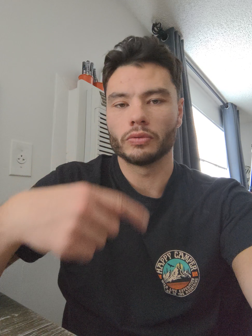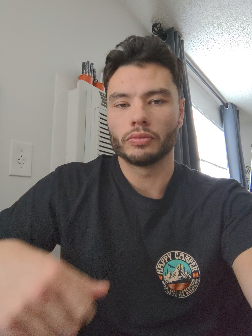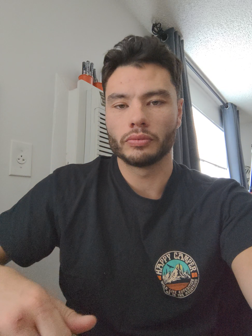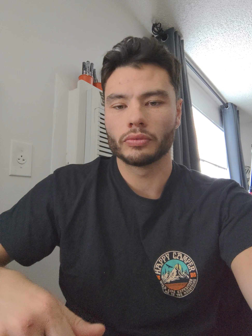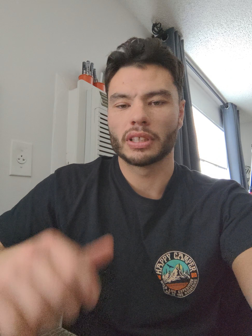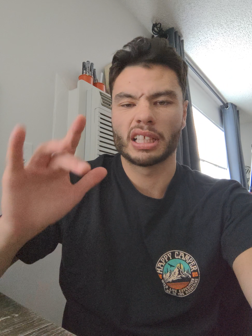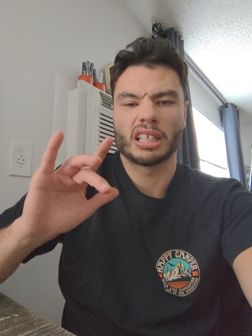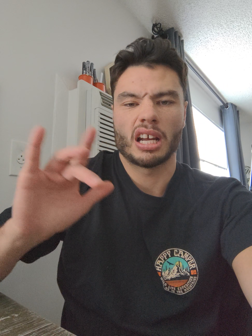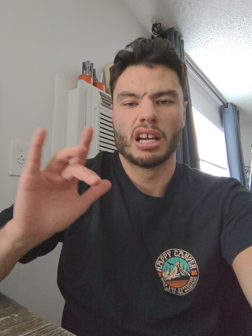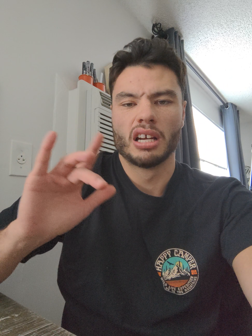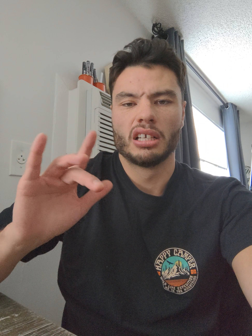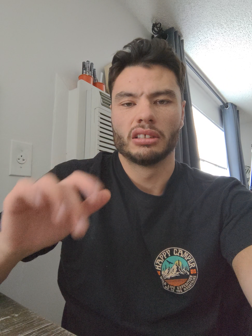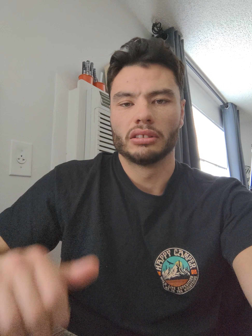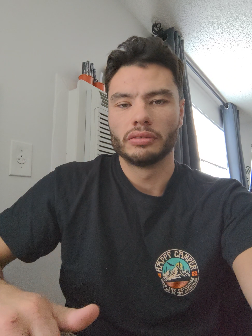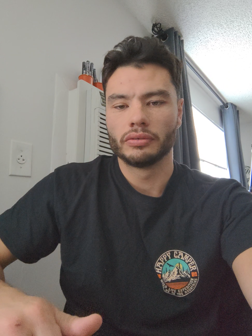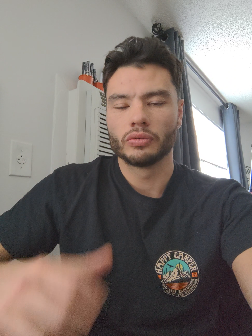yucky